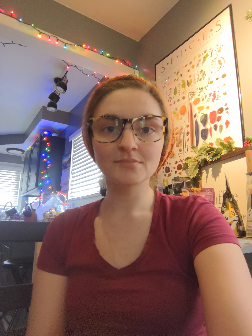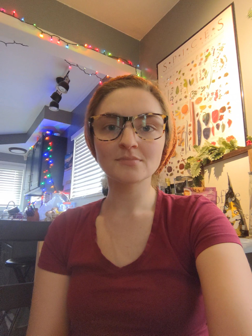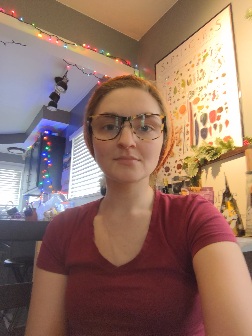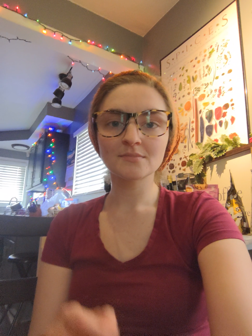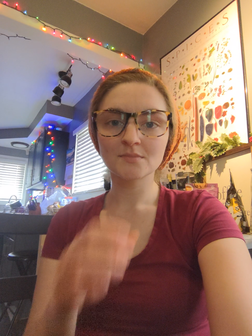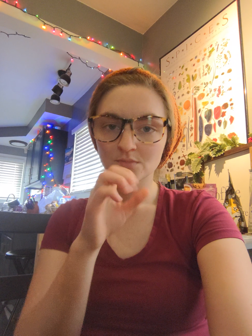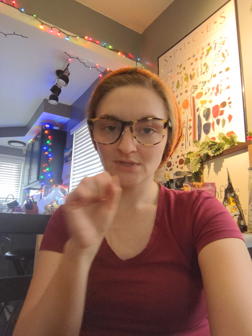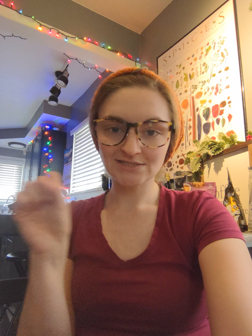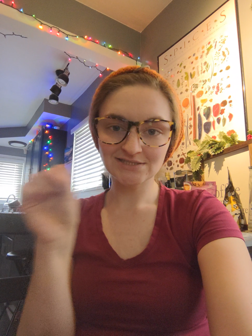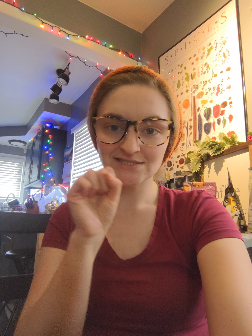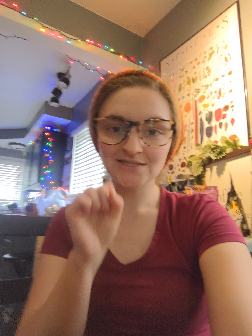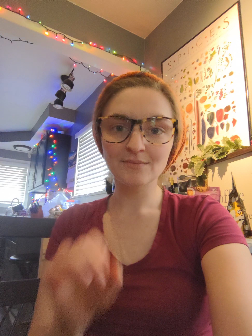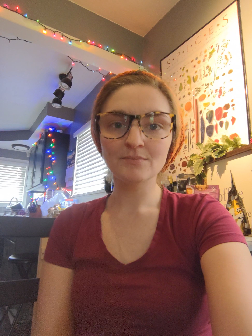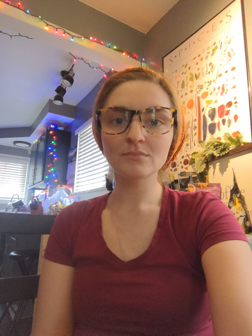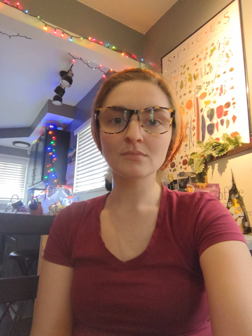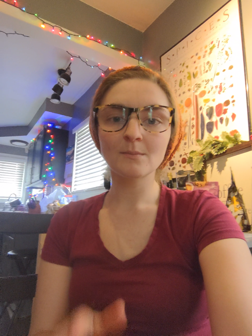carrot